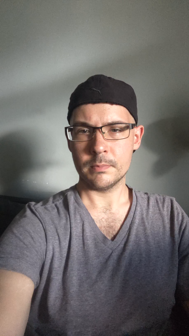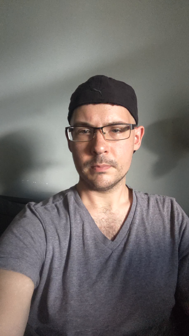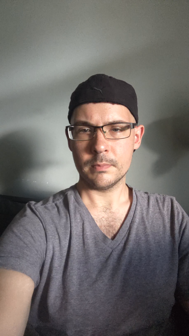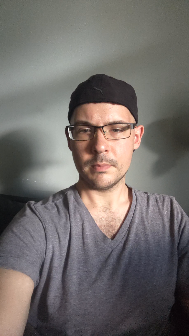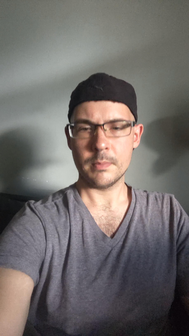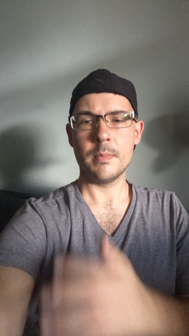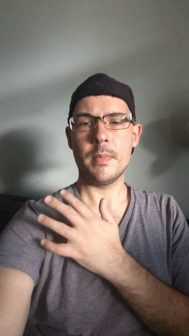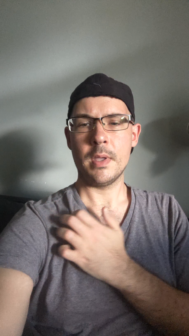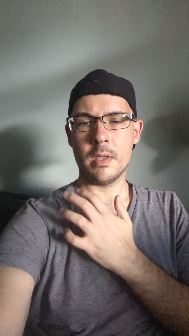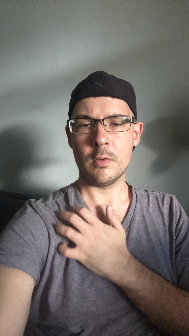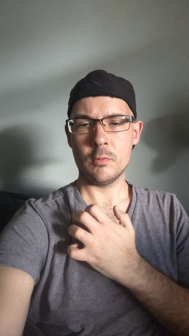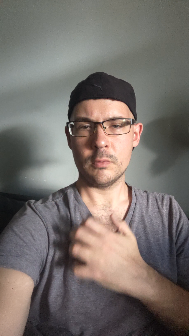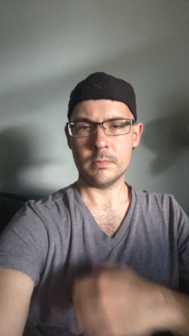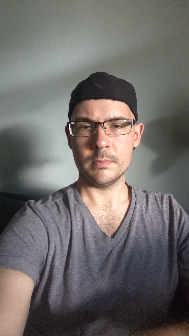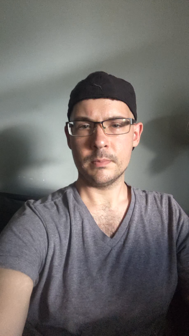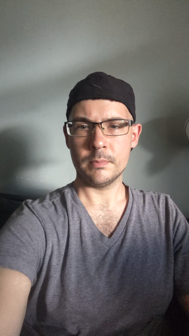bear